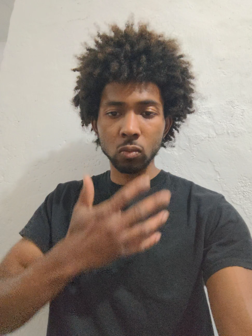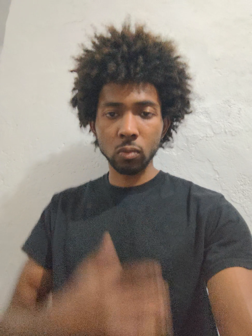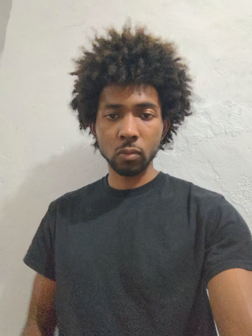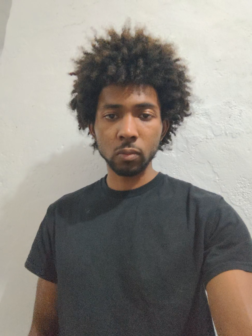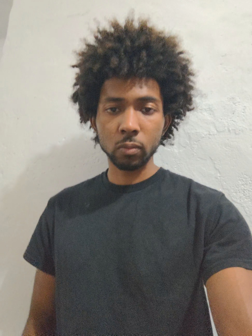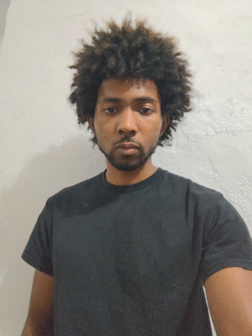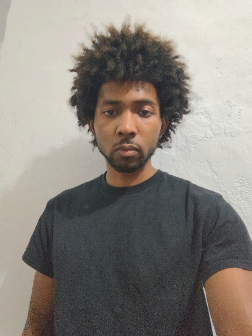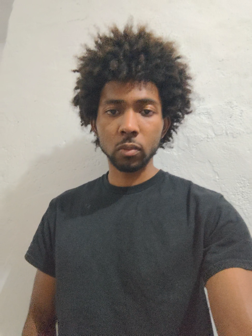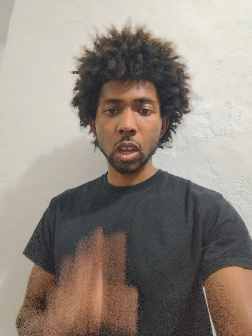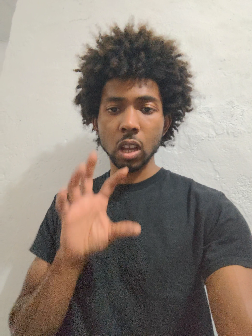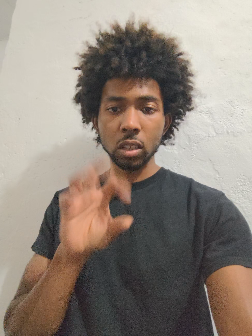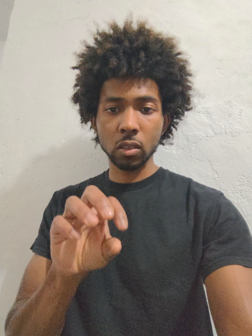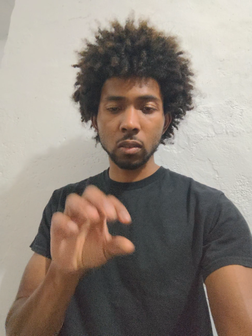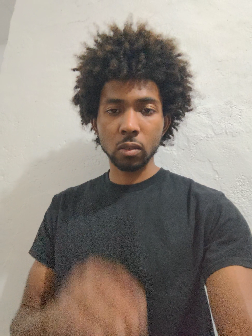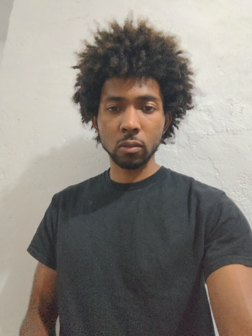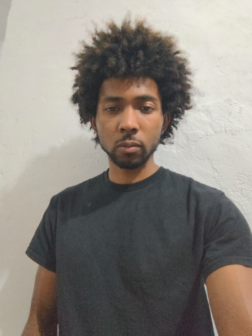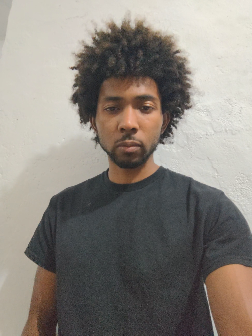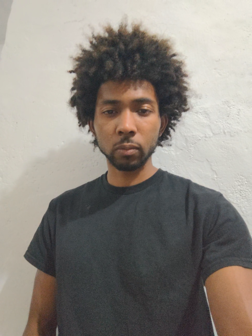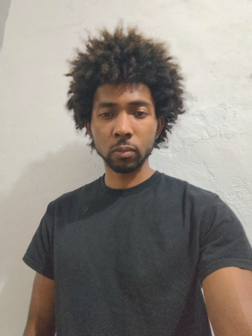bite